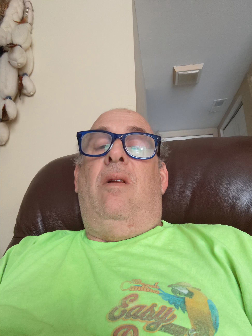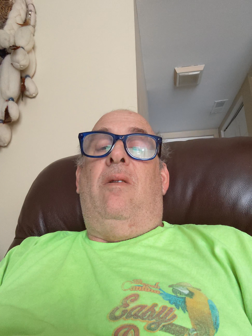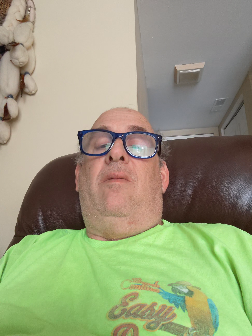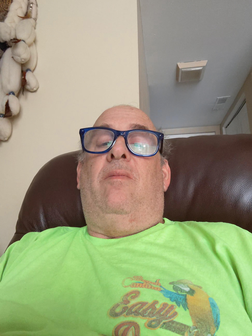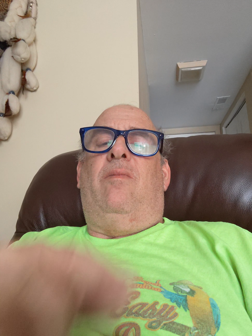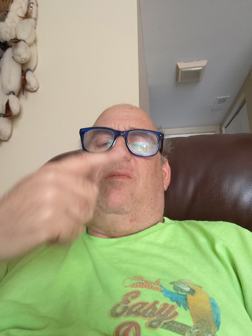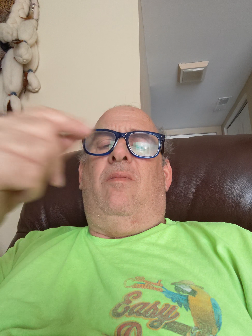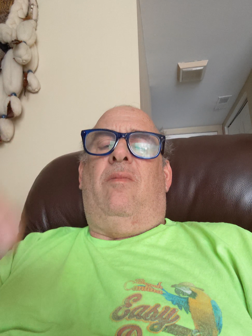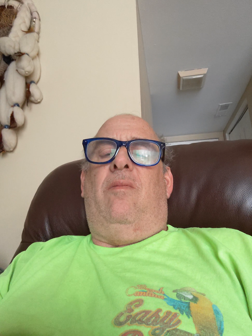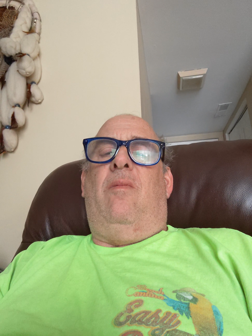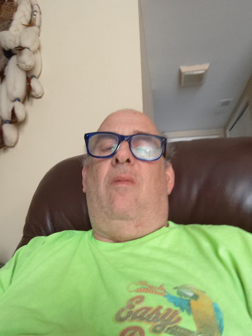go